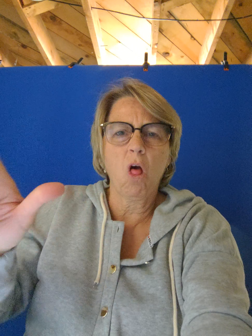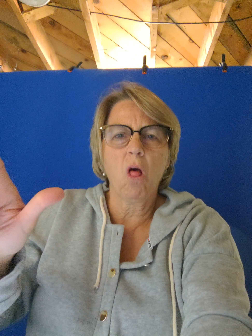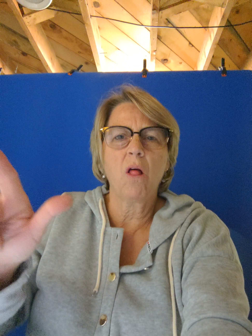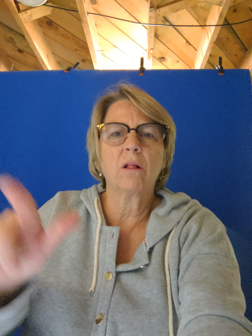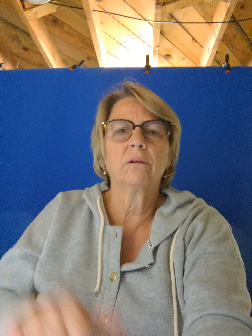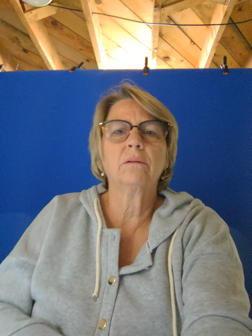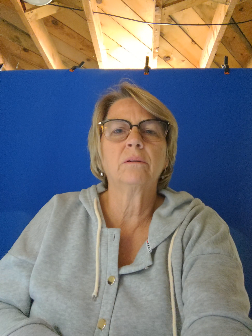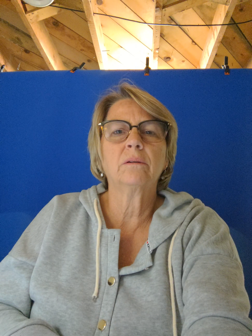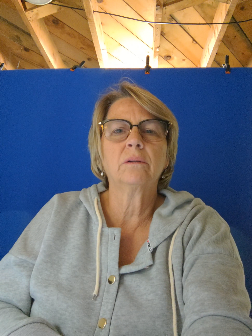all